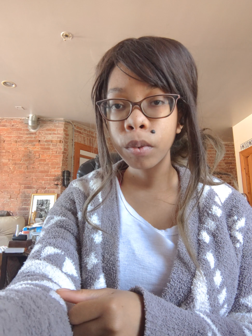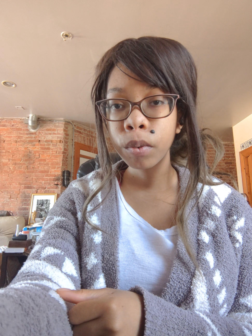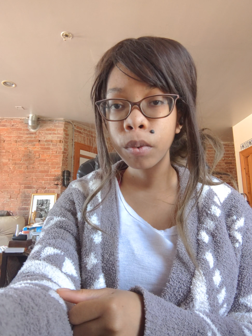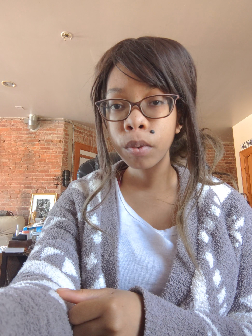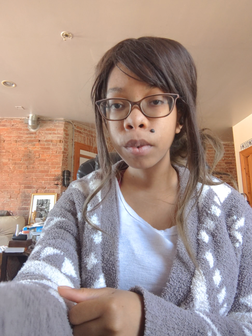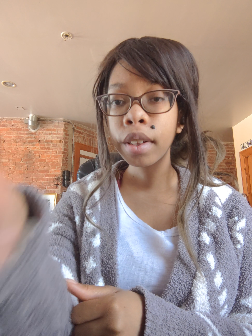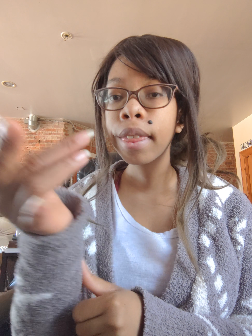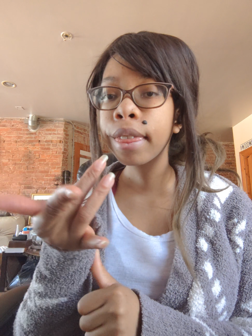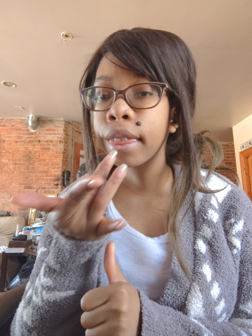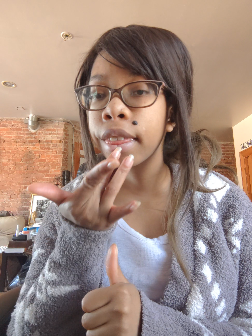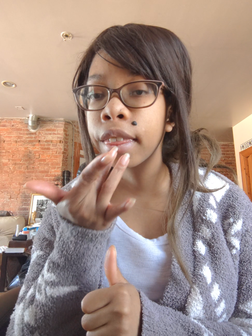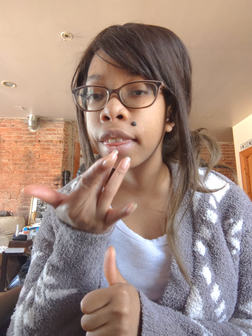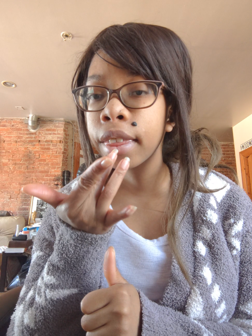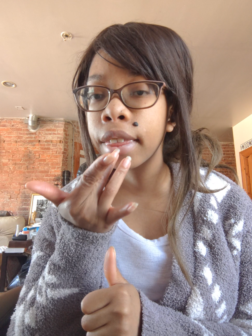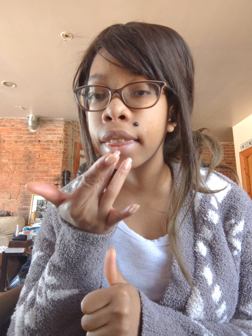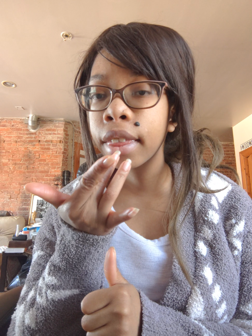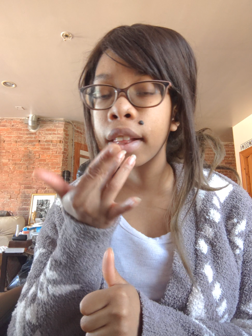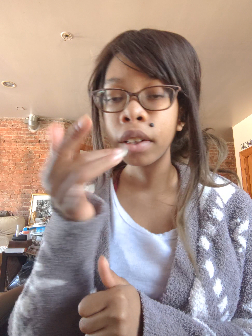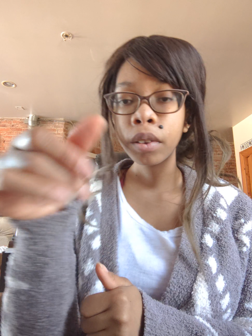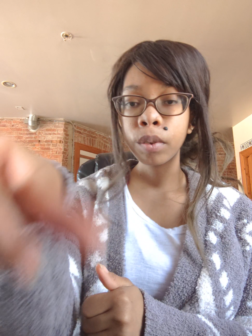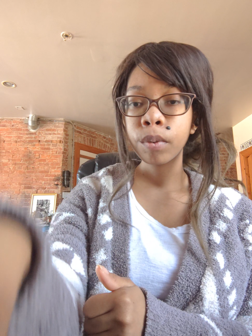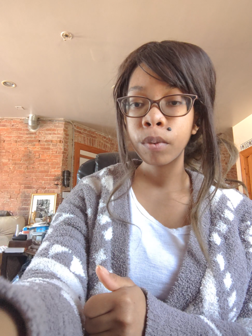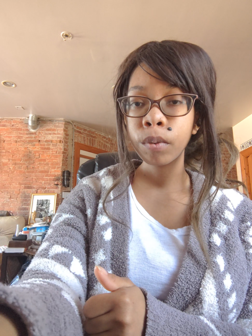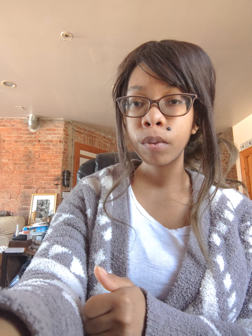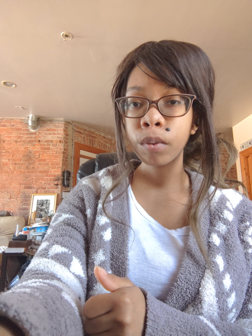taste